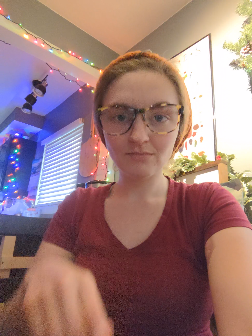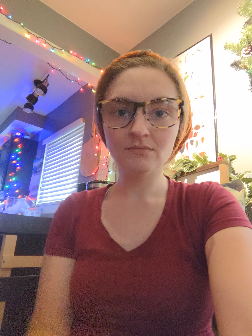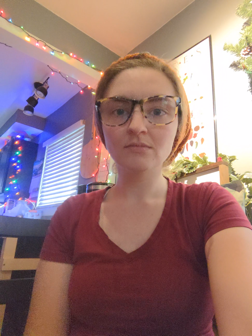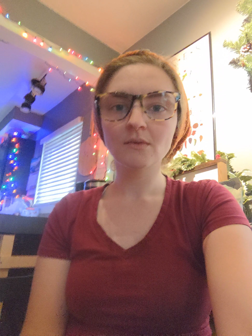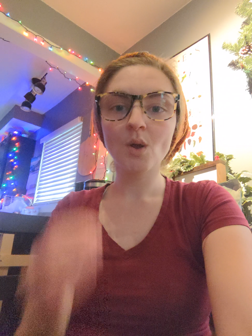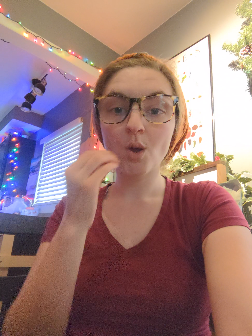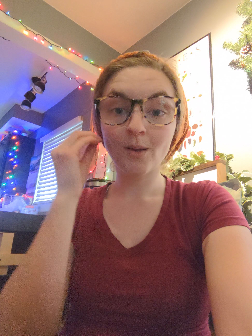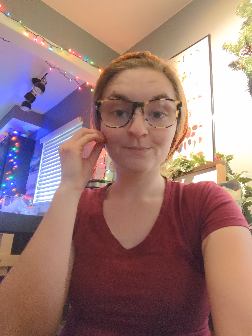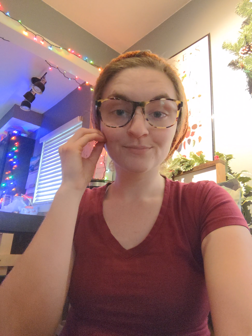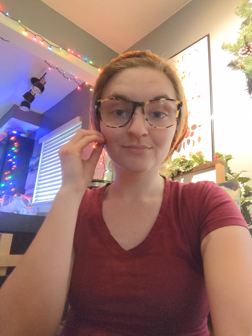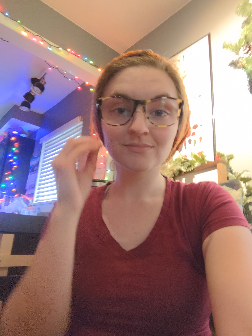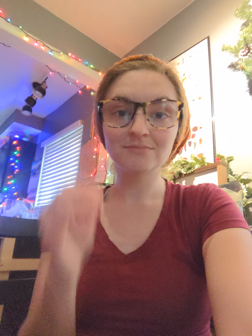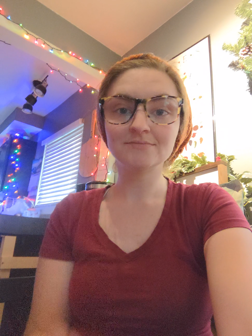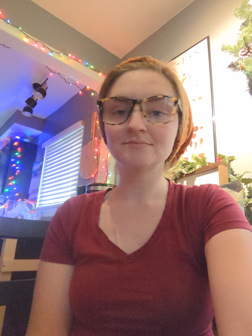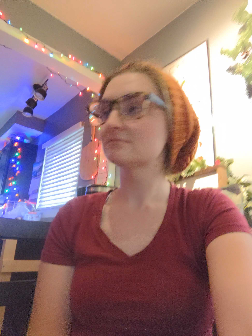home